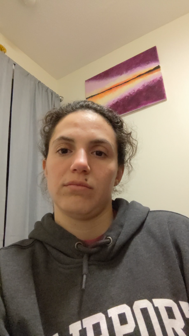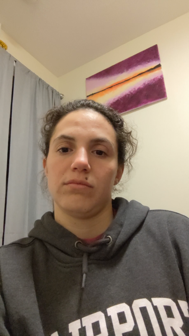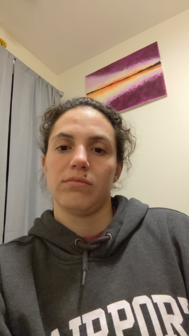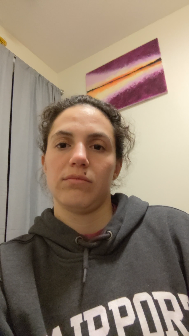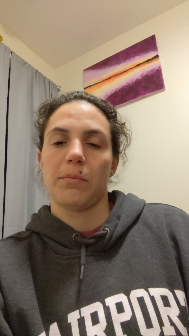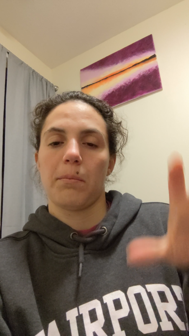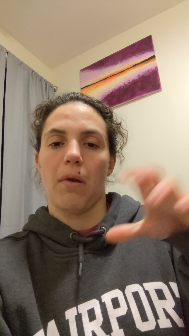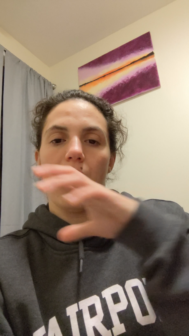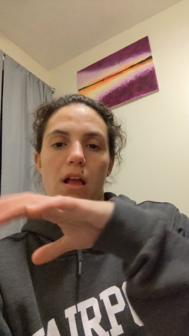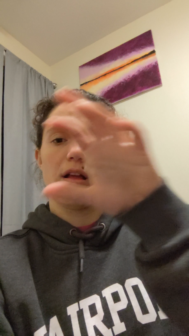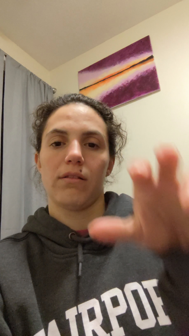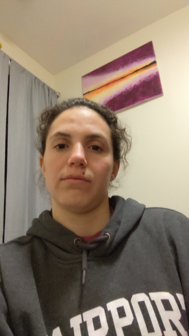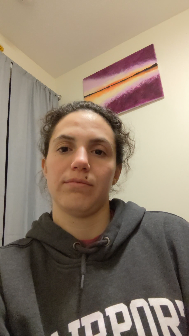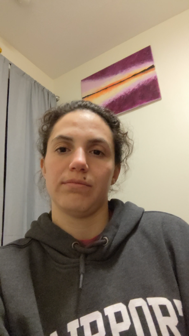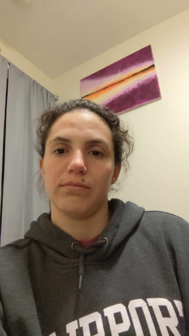block